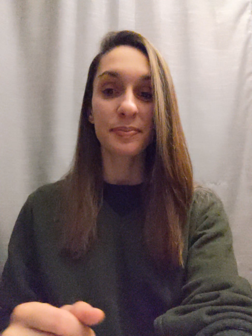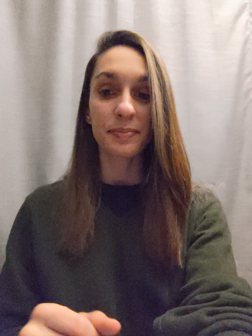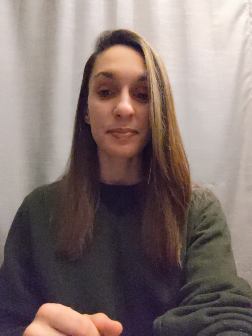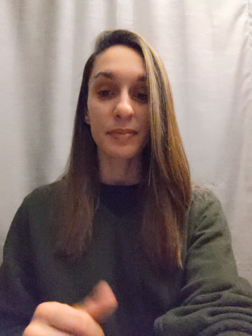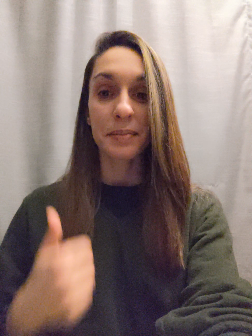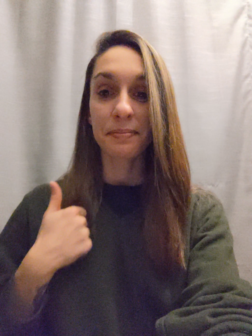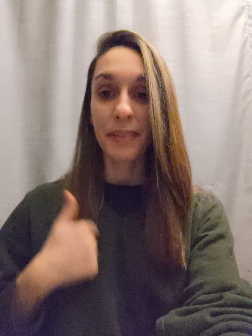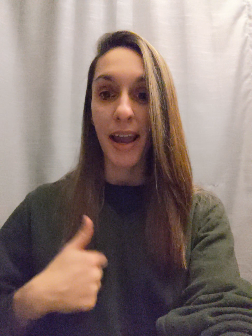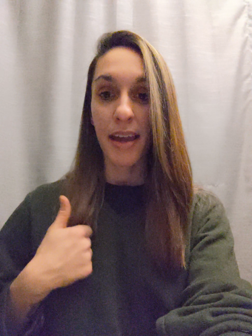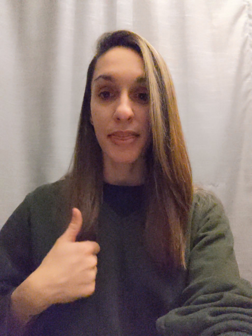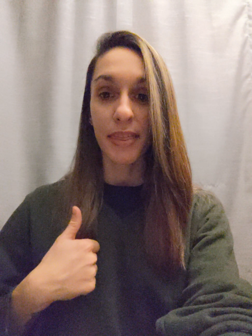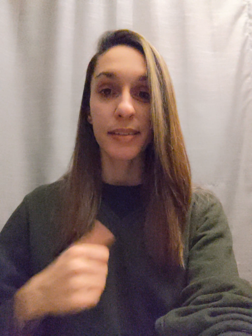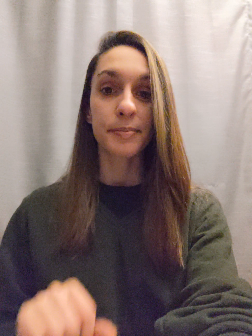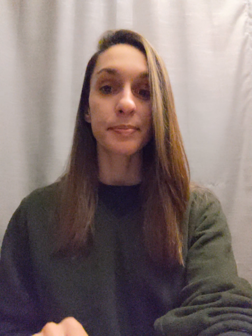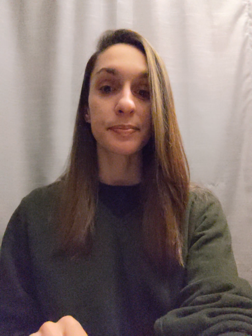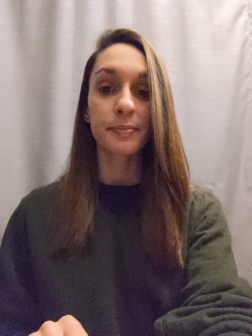bath